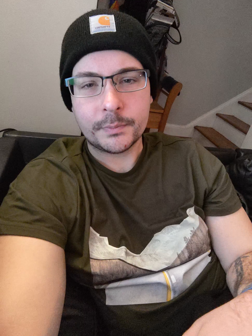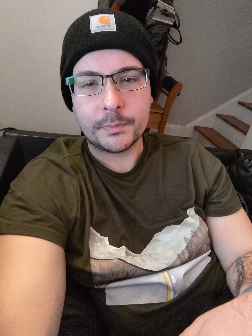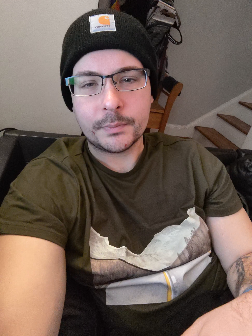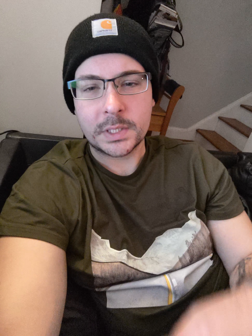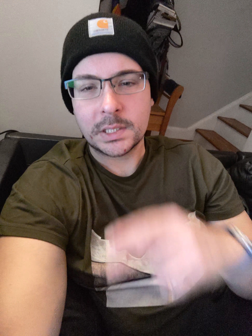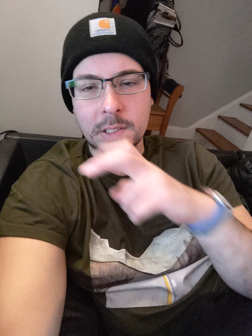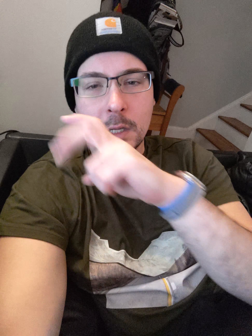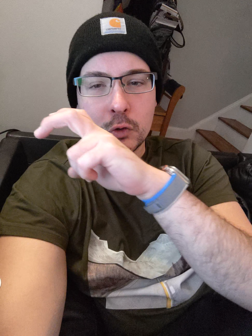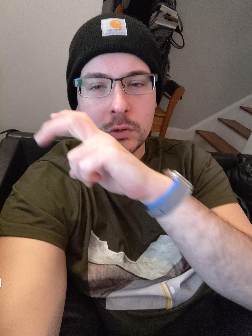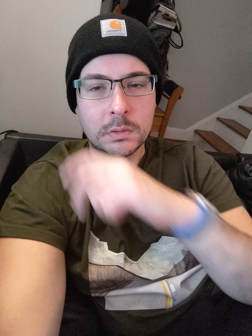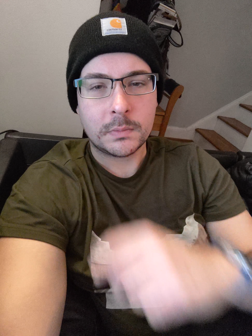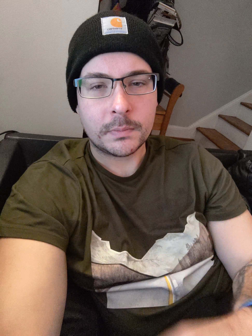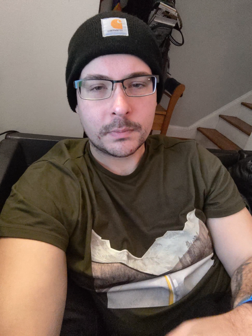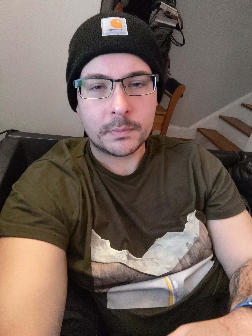stairs